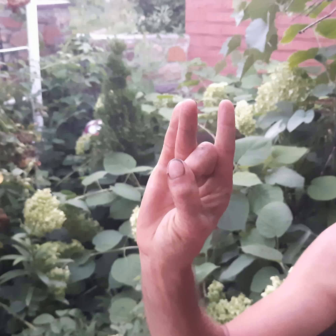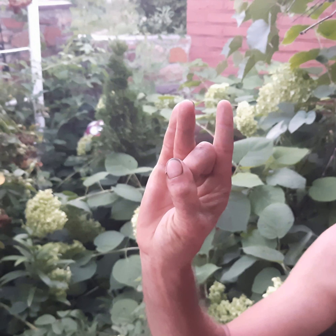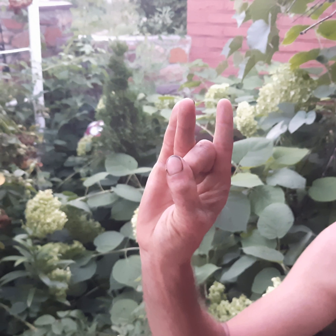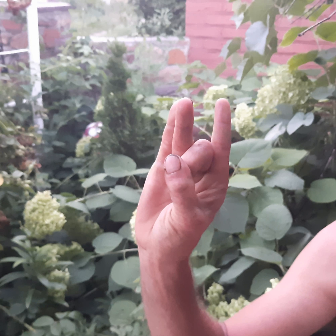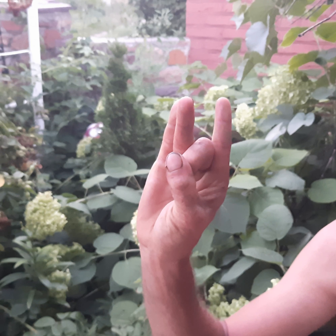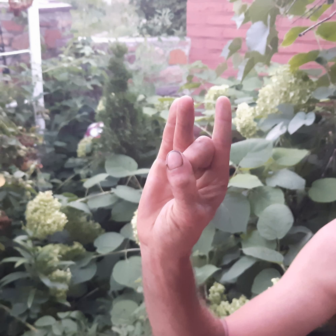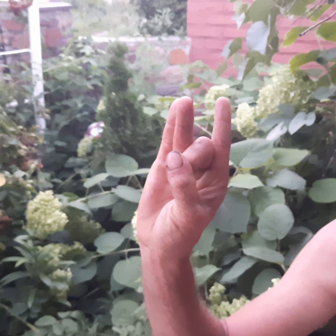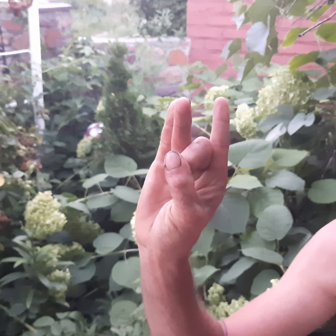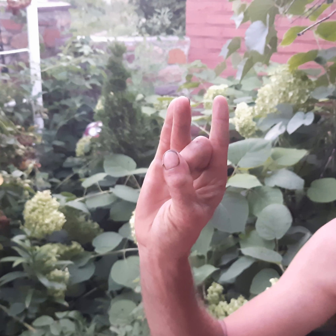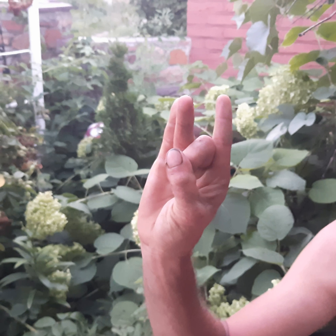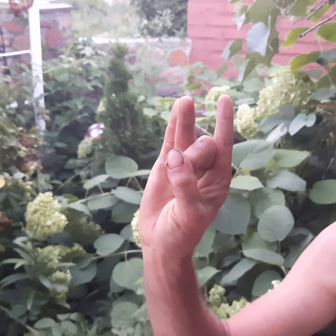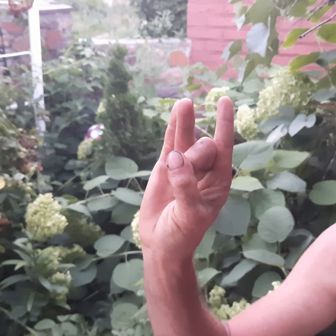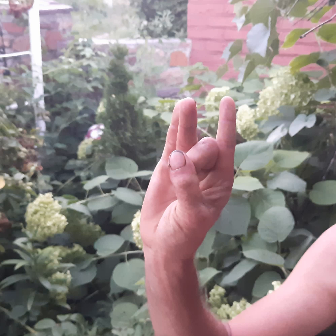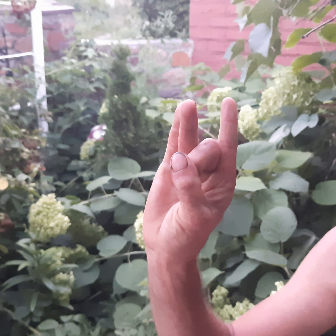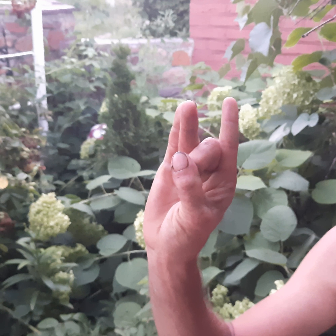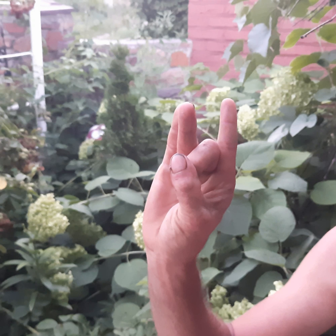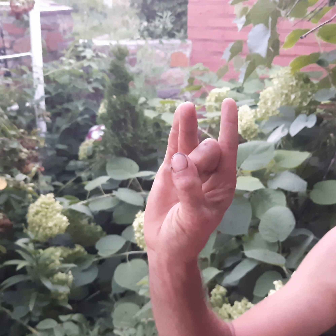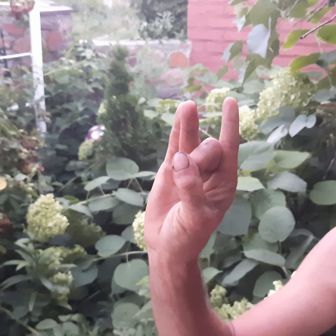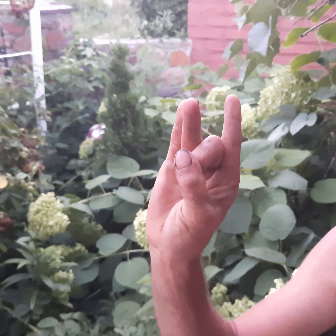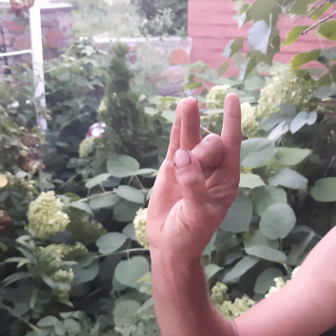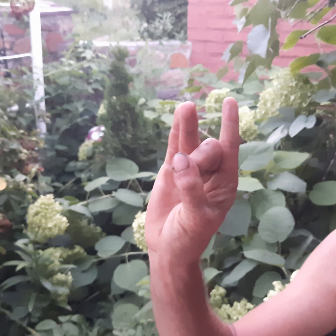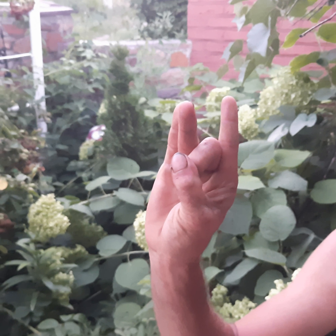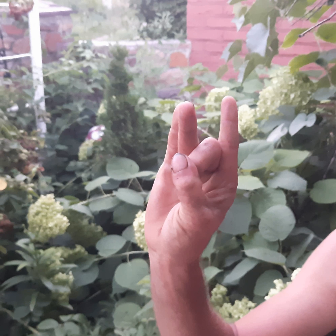Р